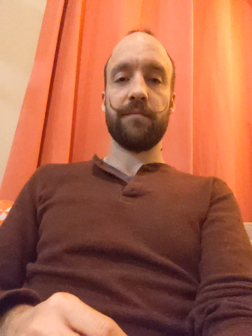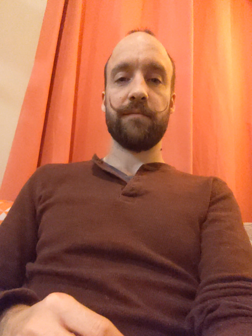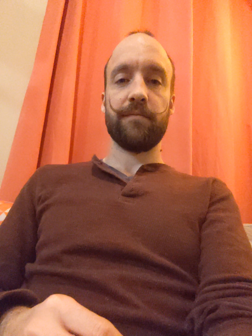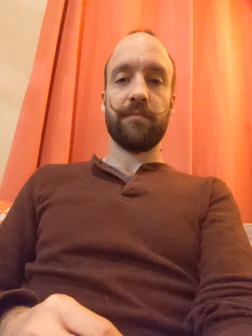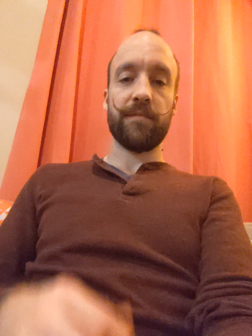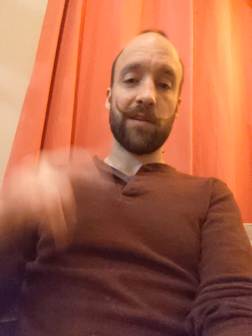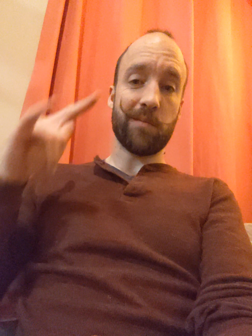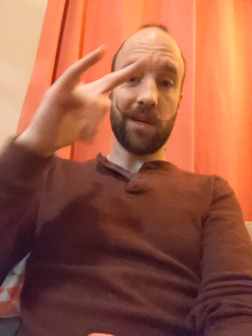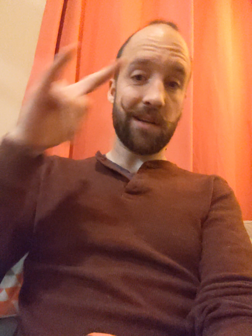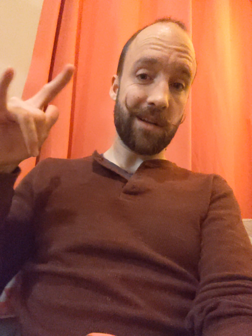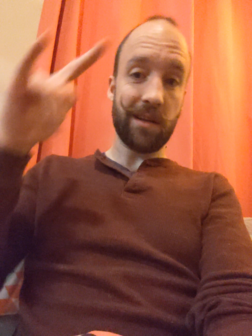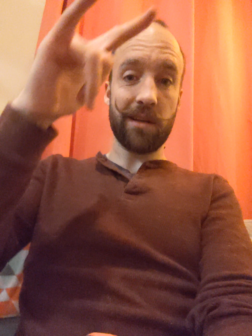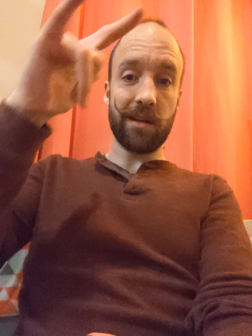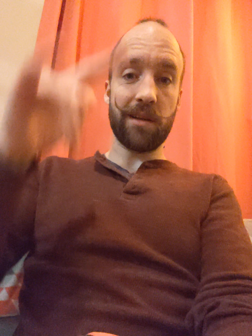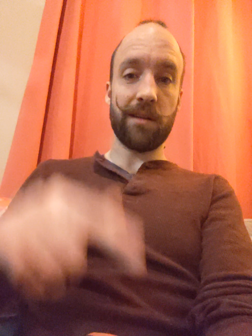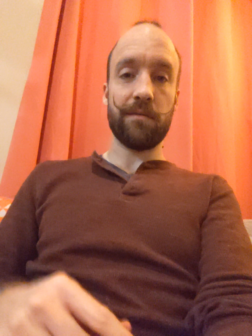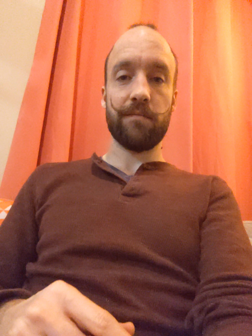airplane